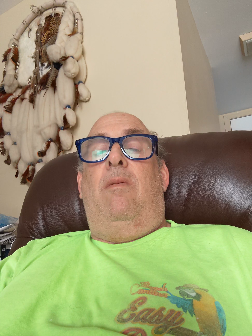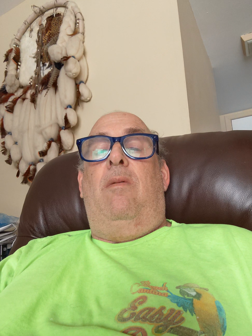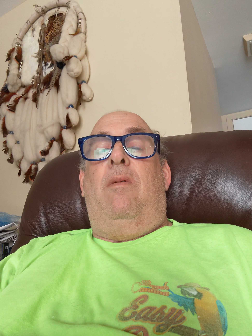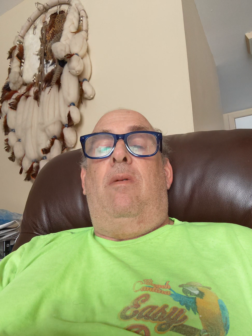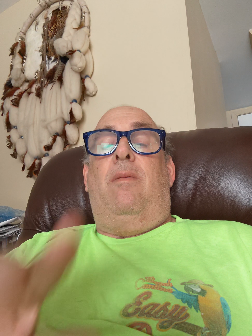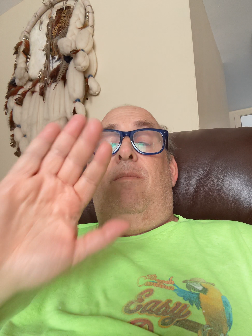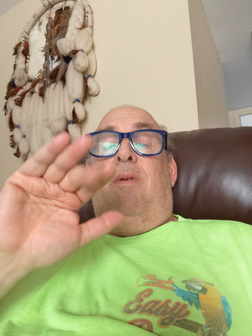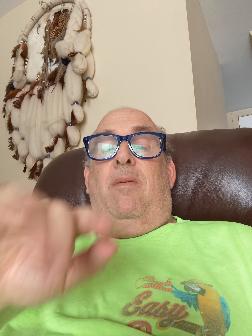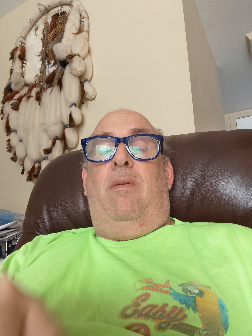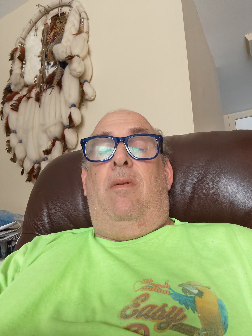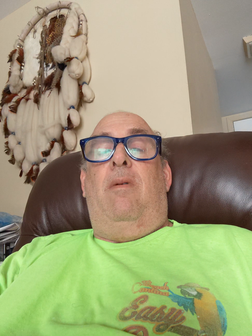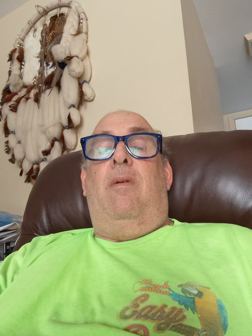bye